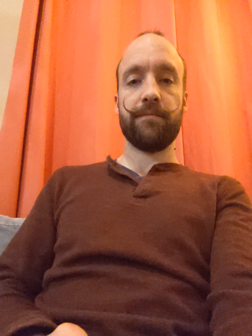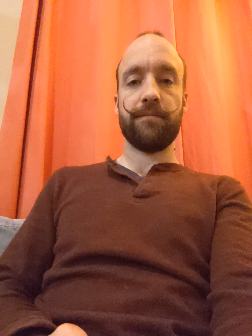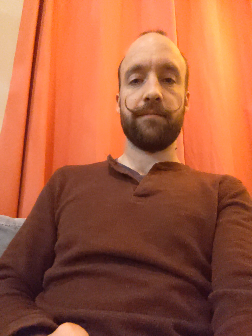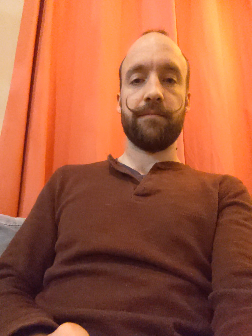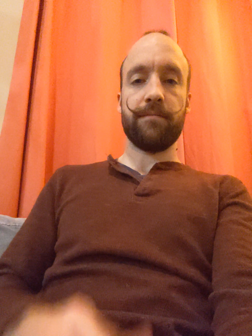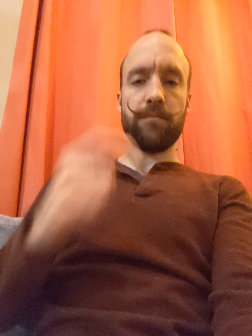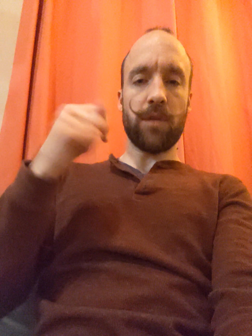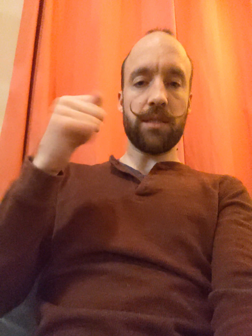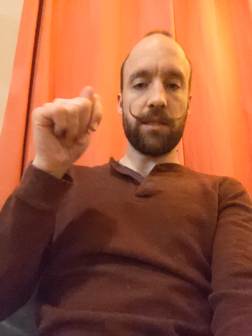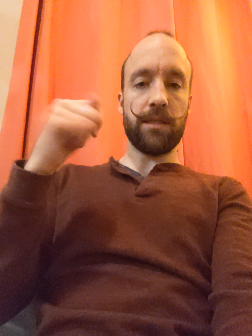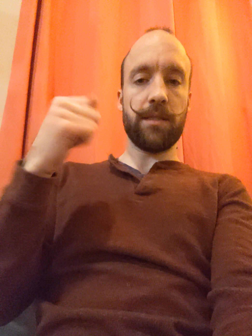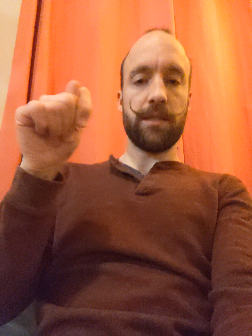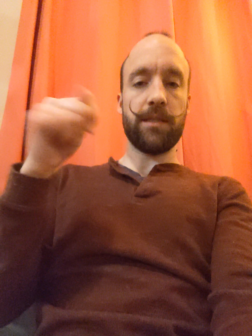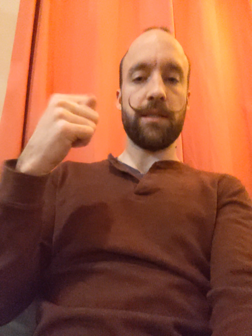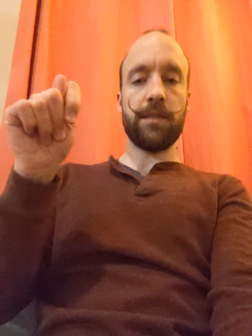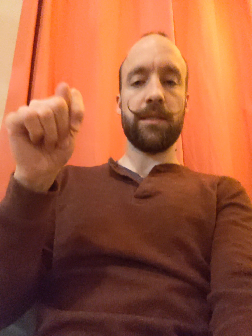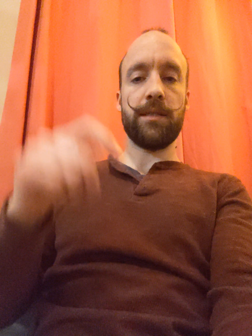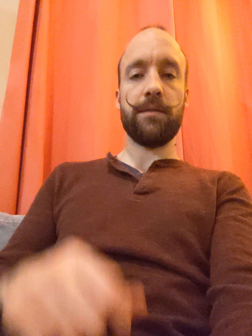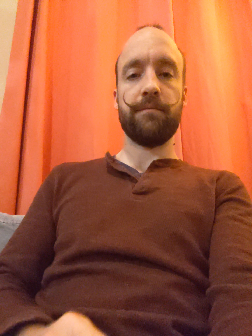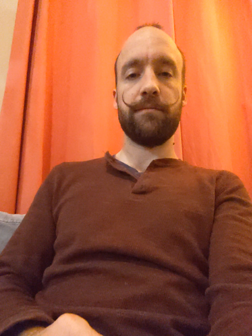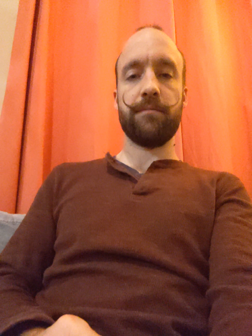toy